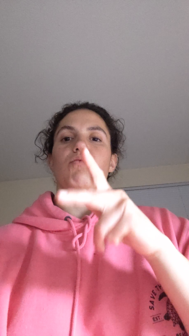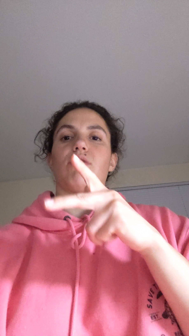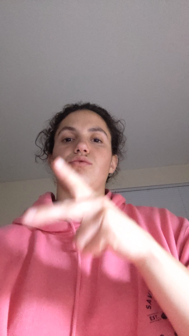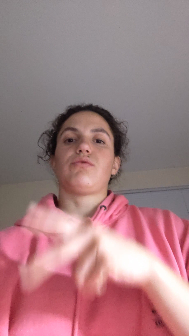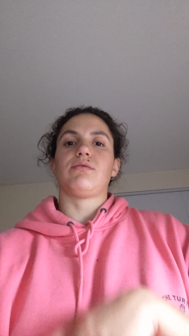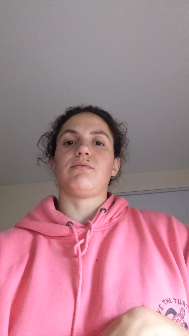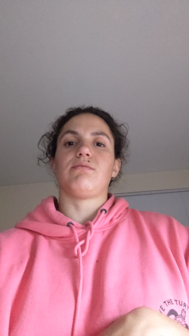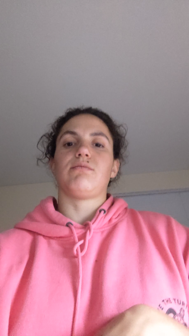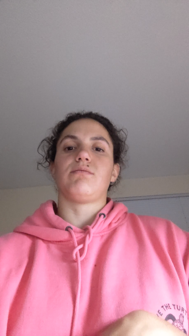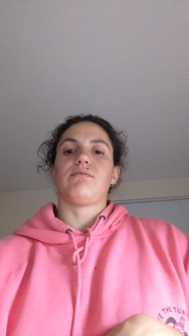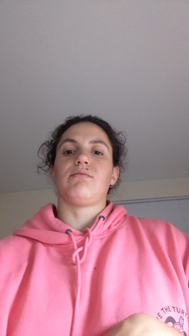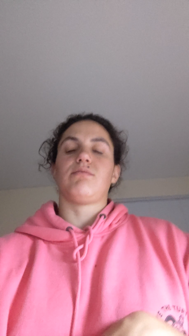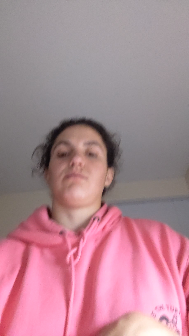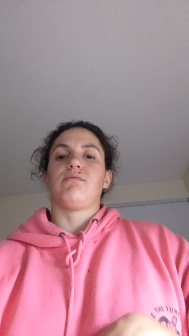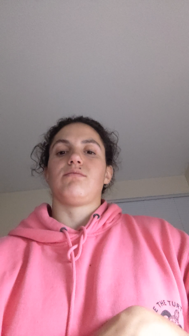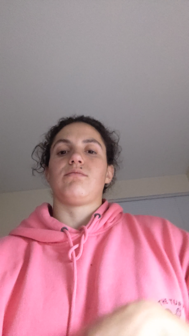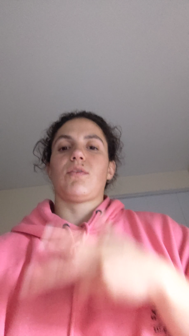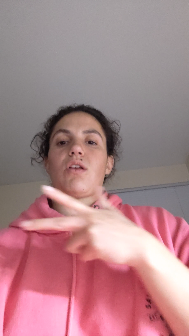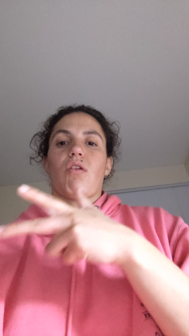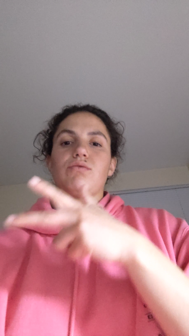garage